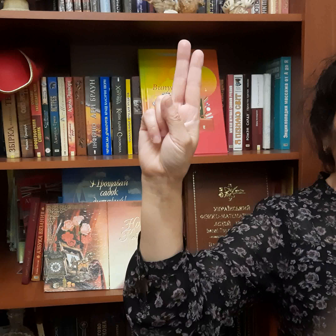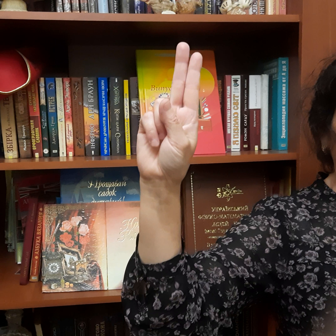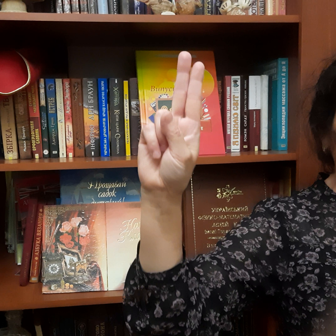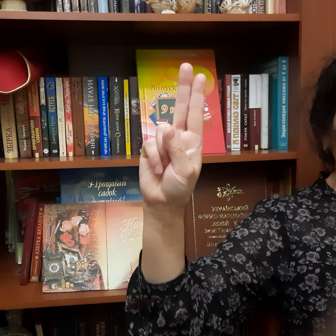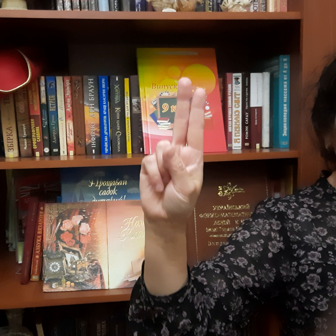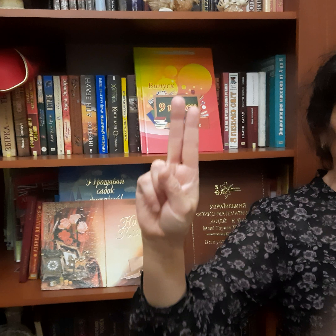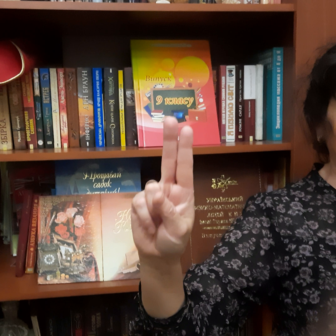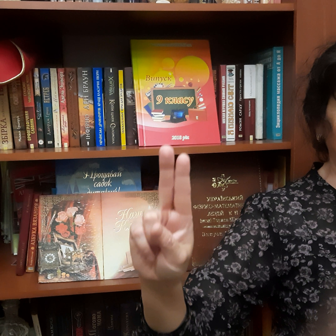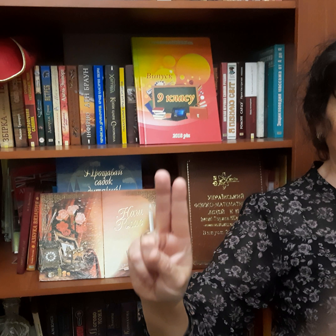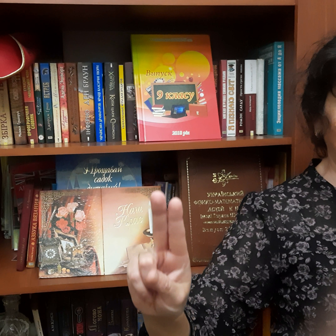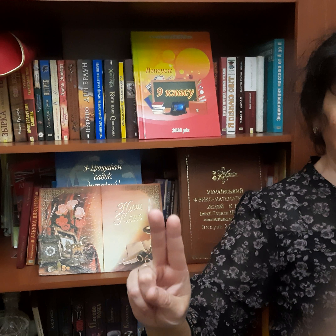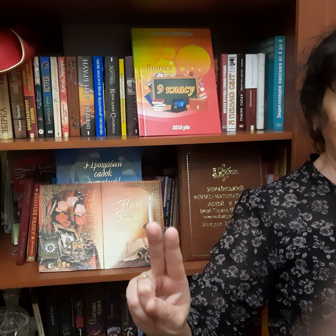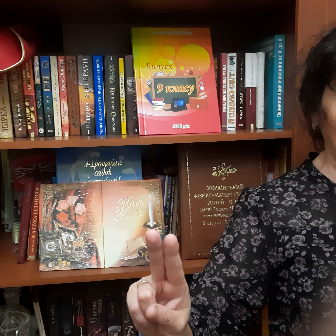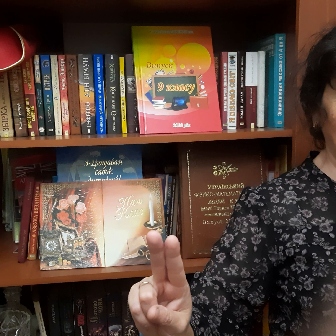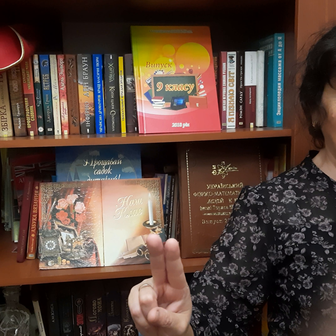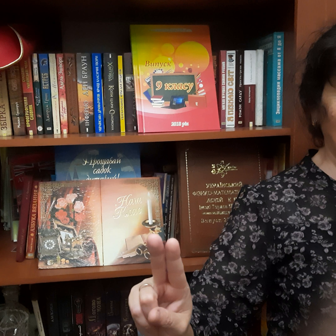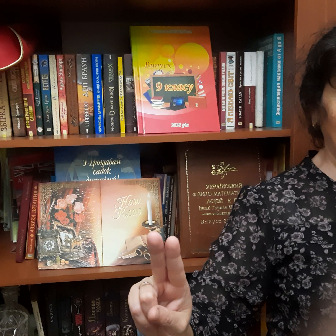Ц